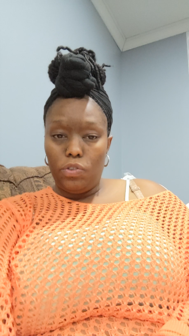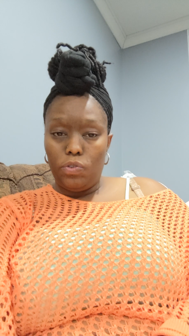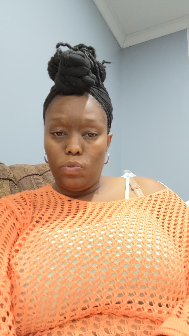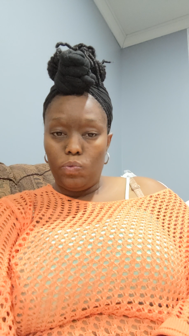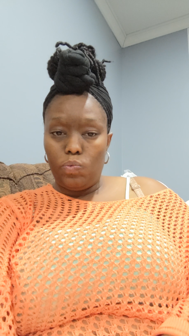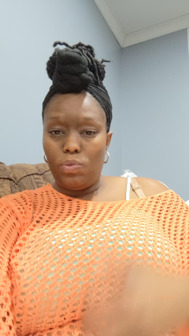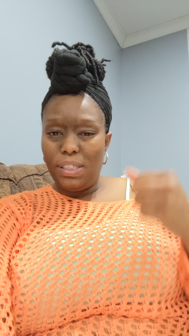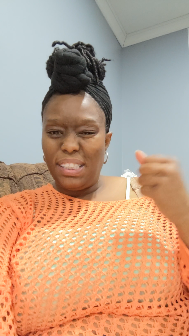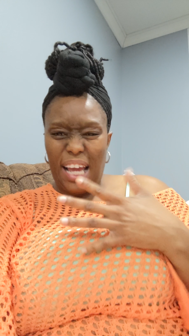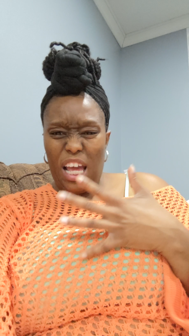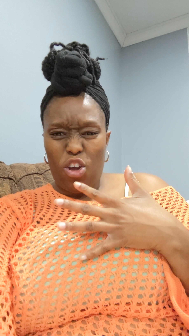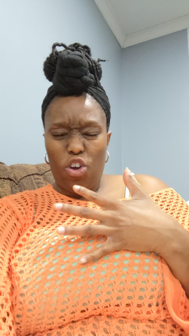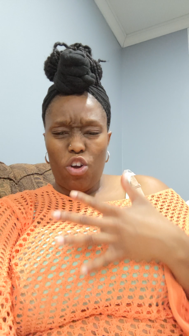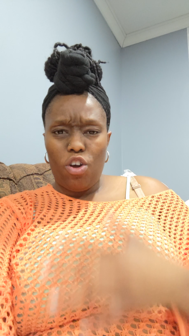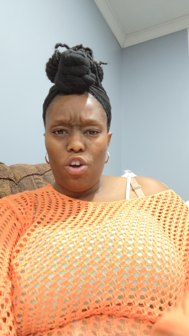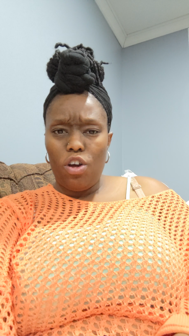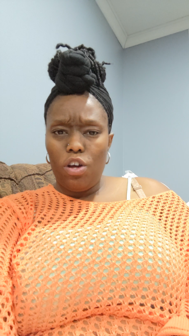scared